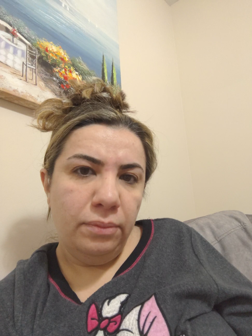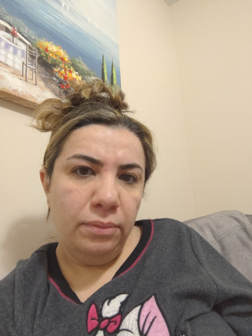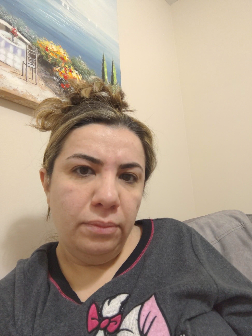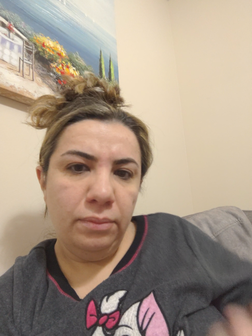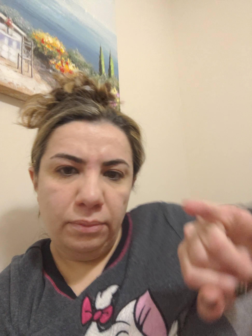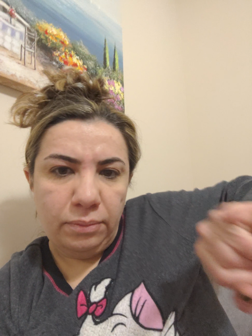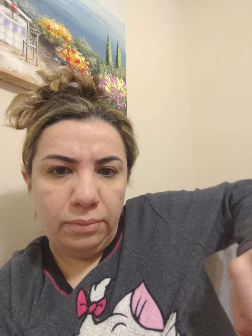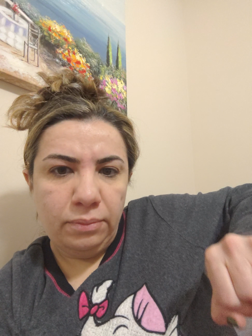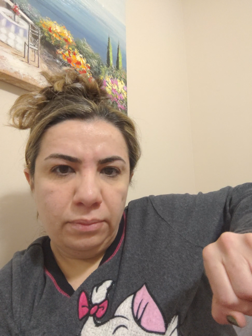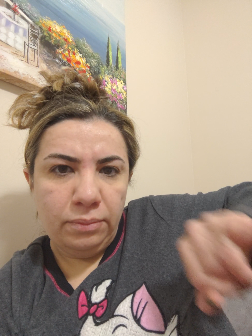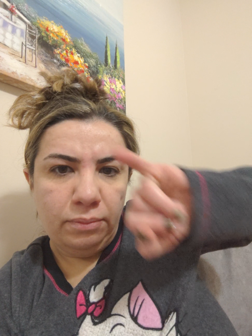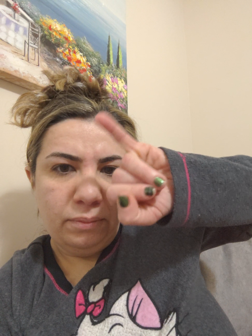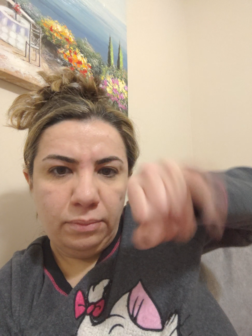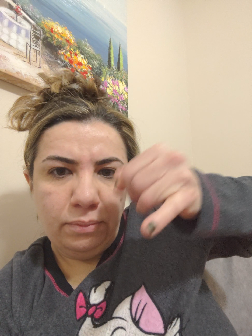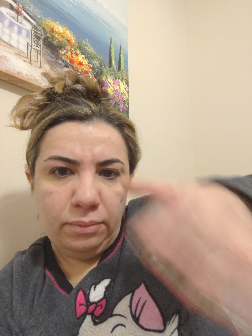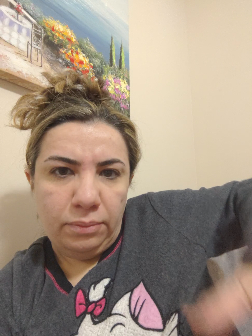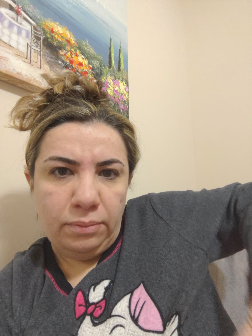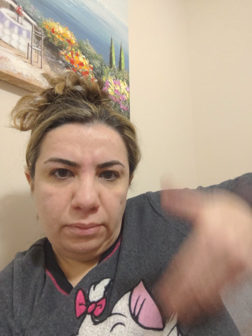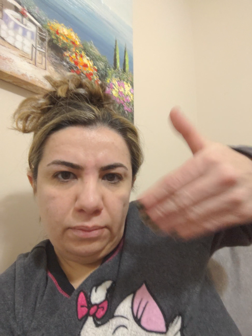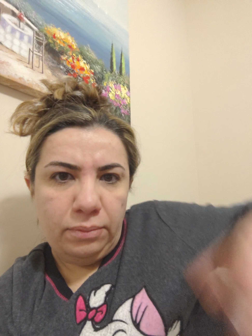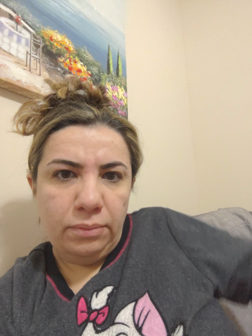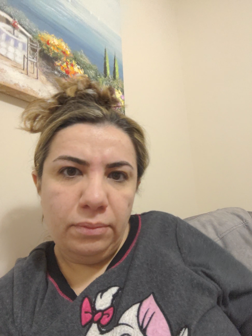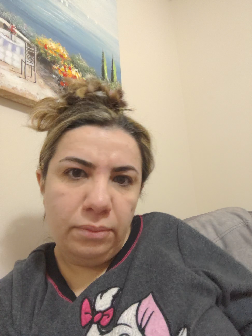jeans